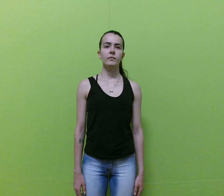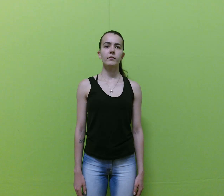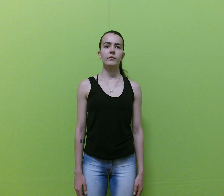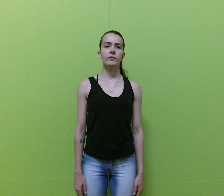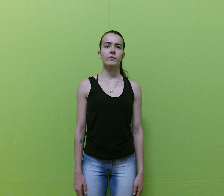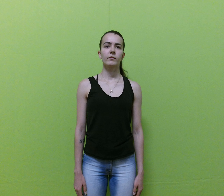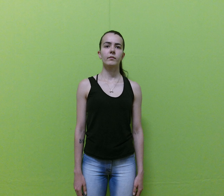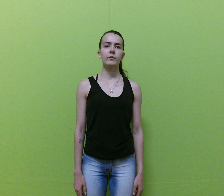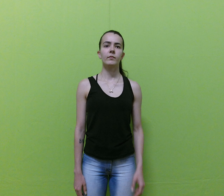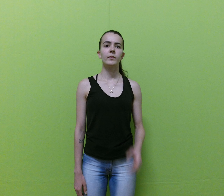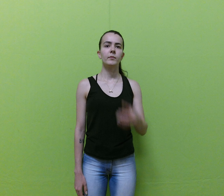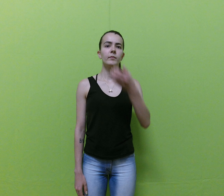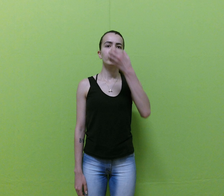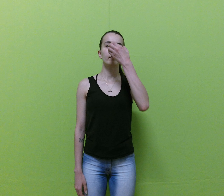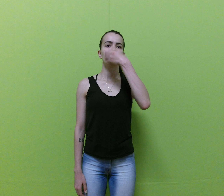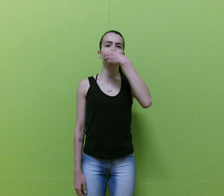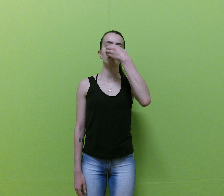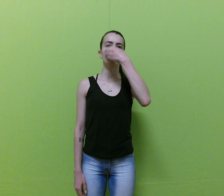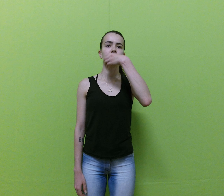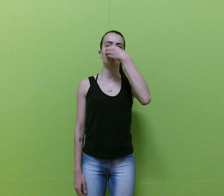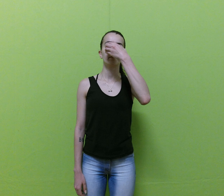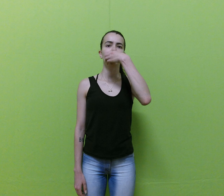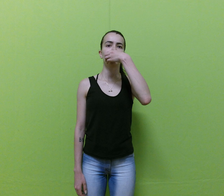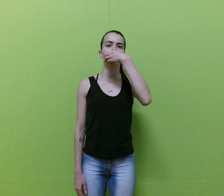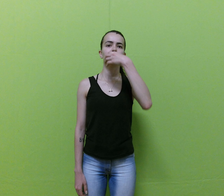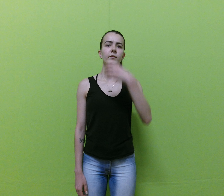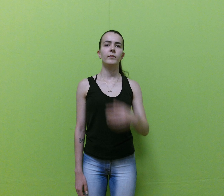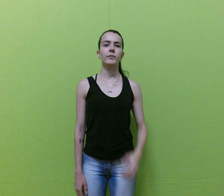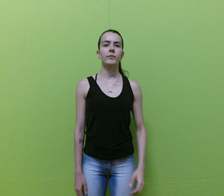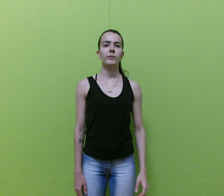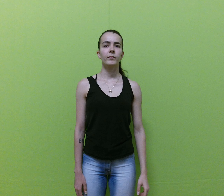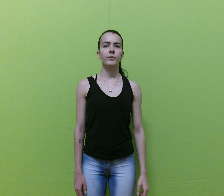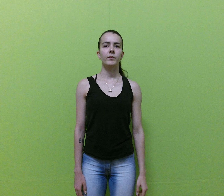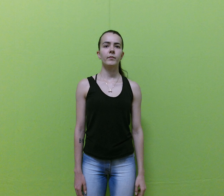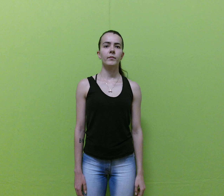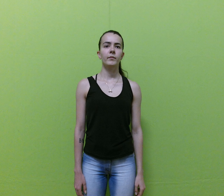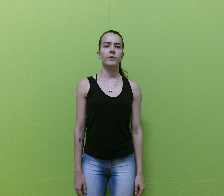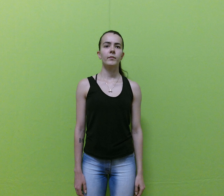maçã